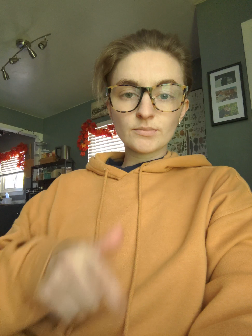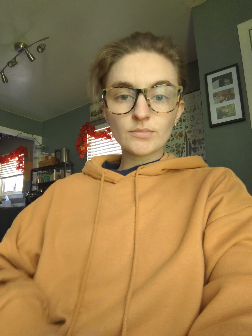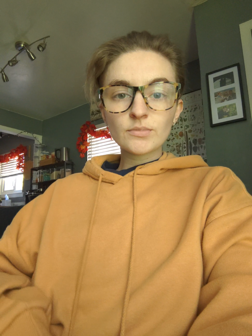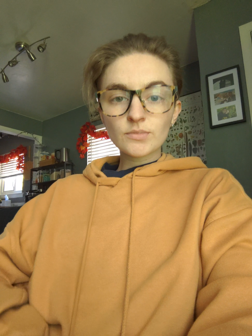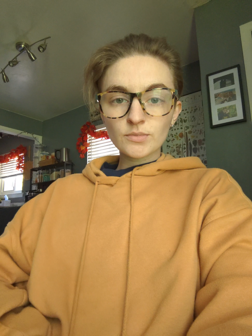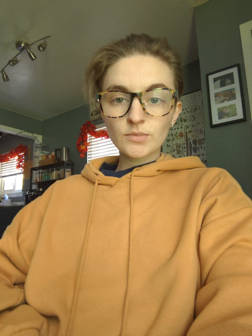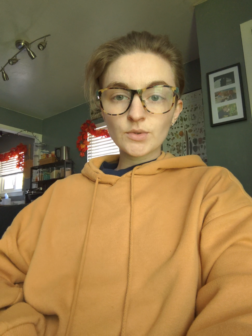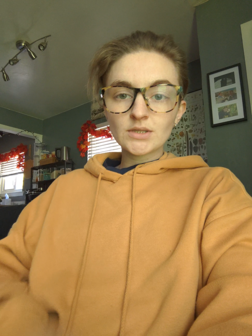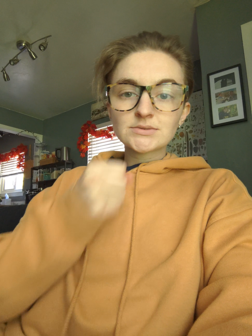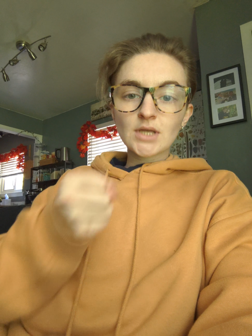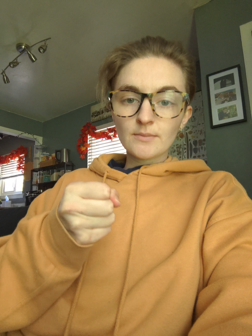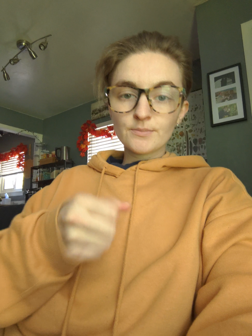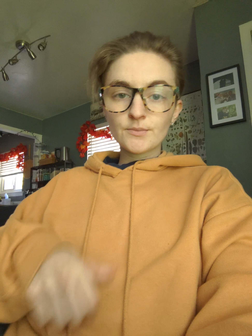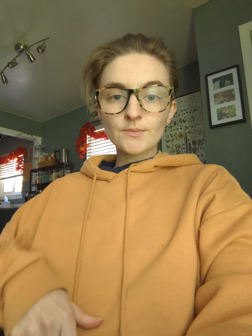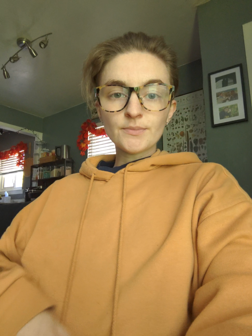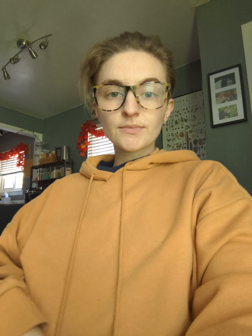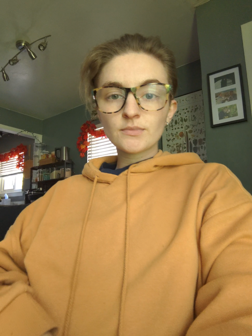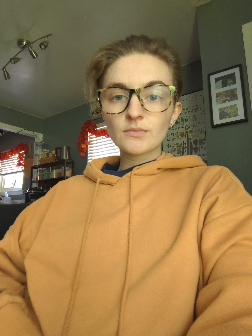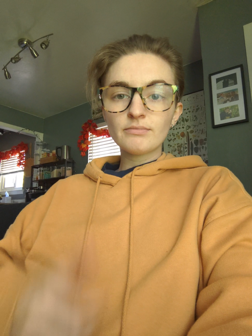hit